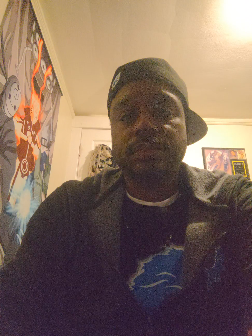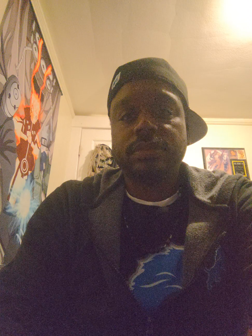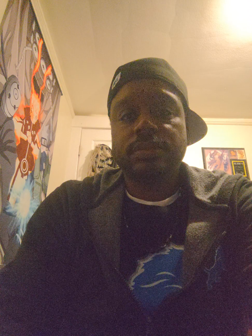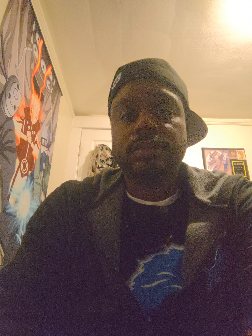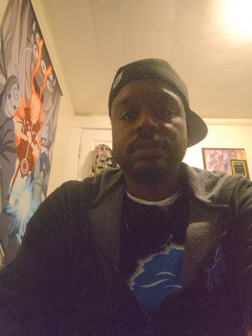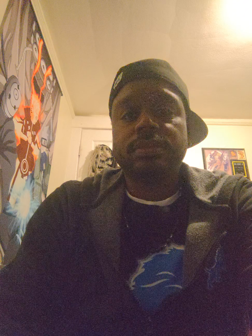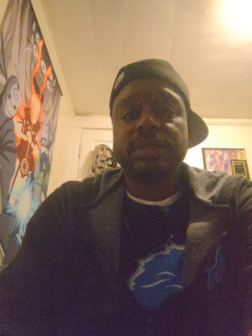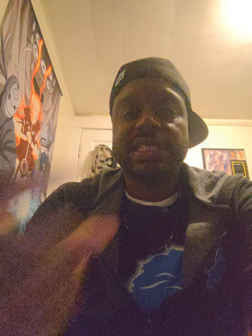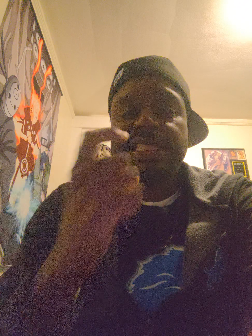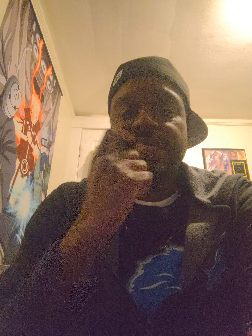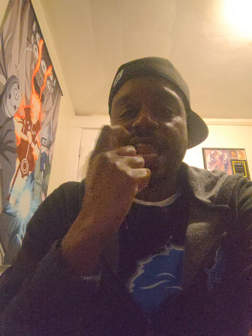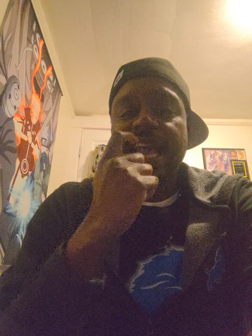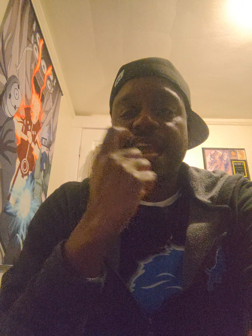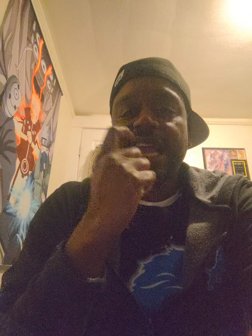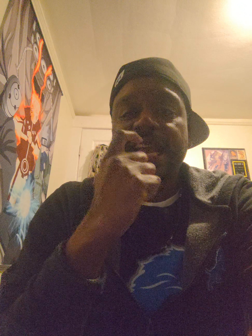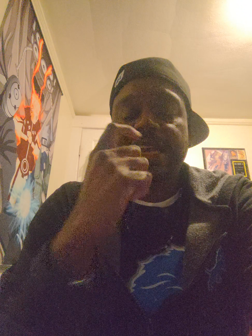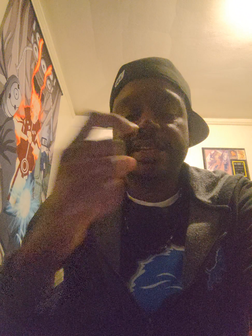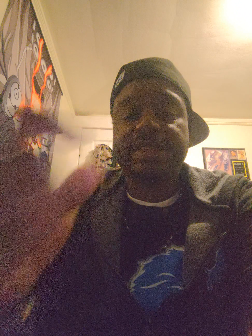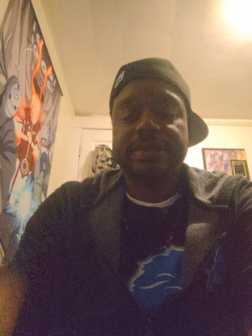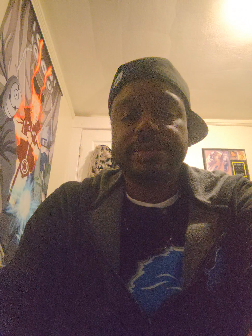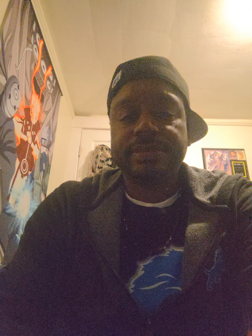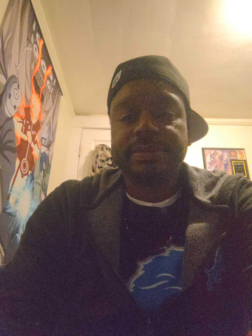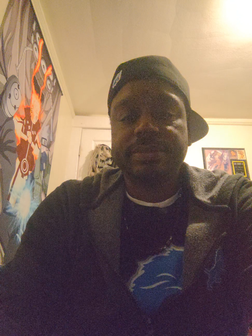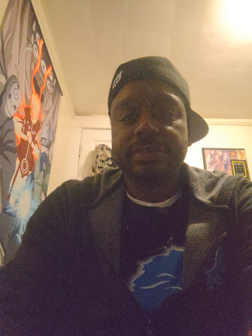window